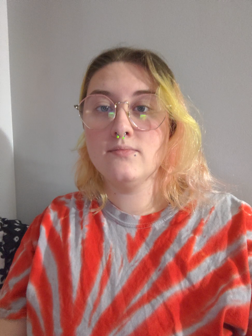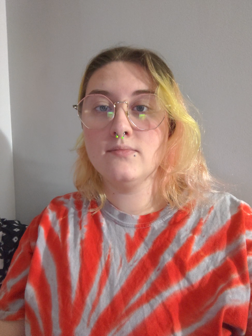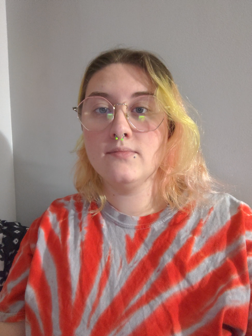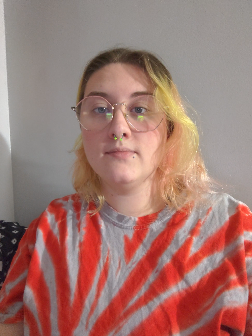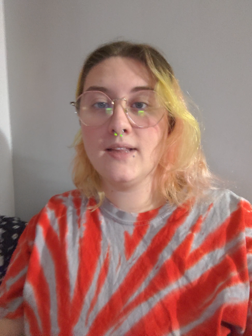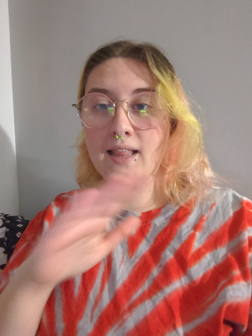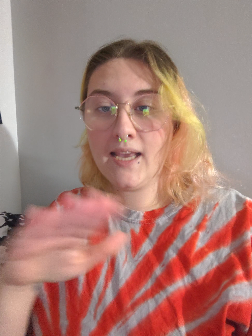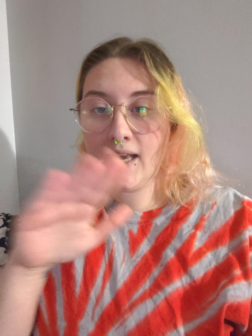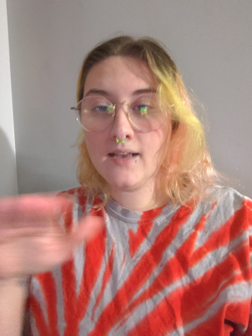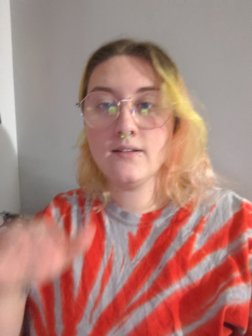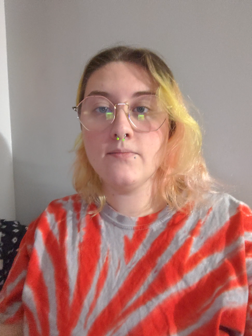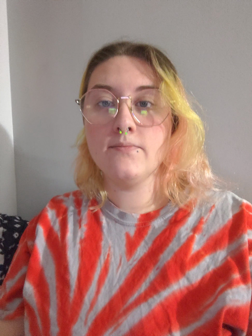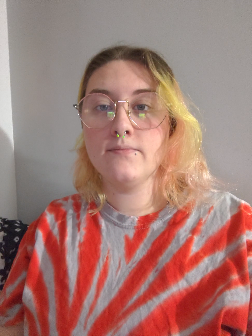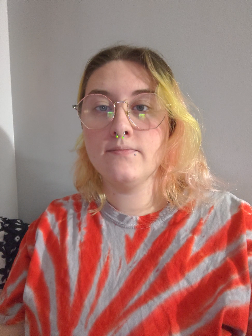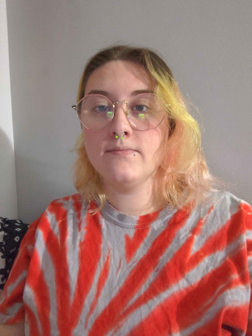clean